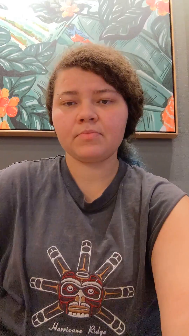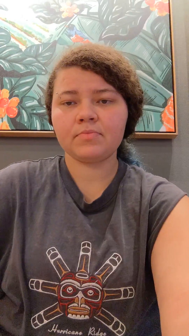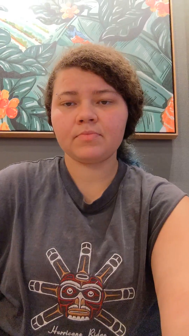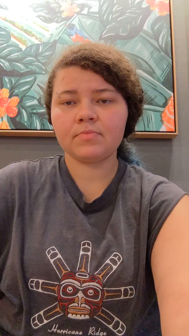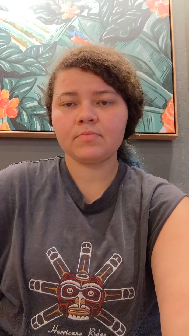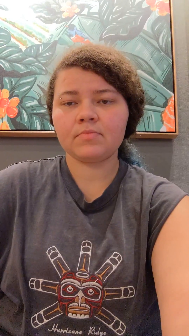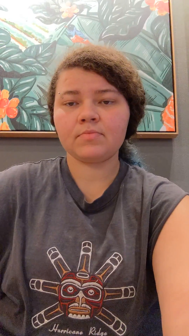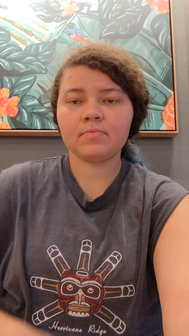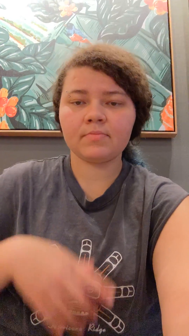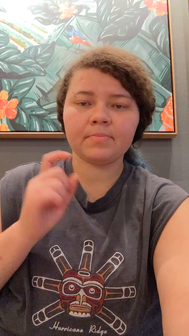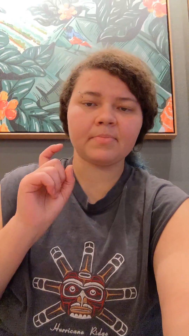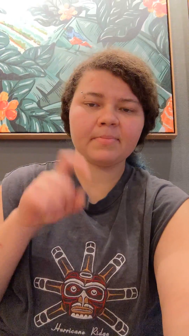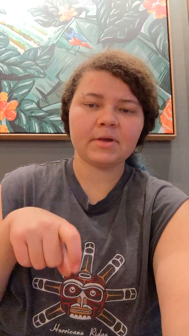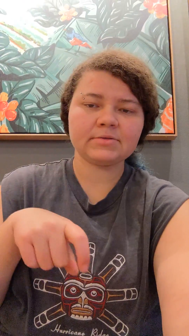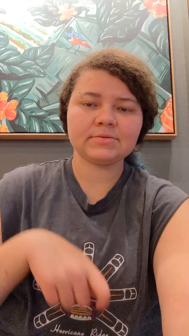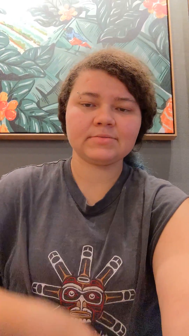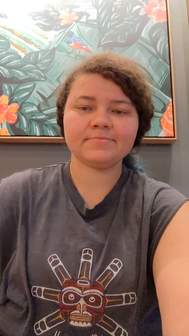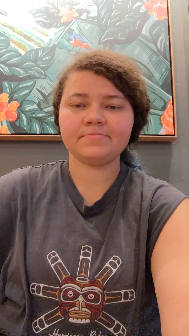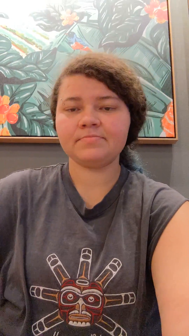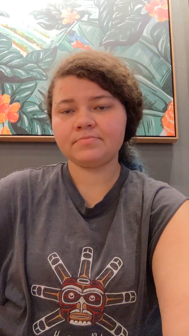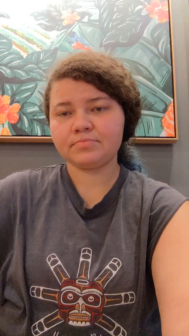must